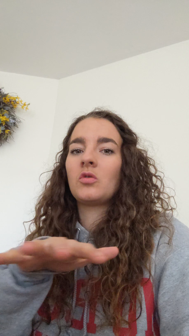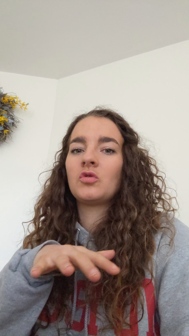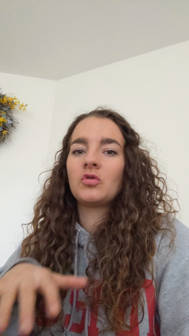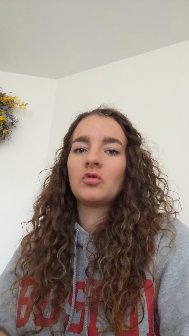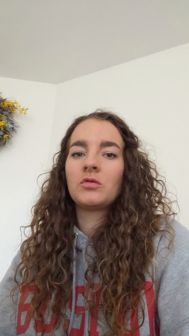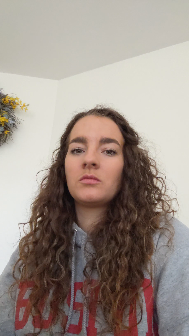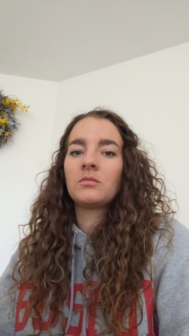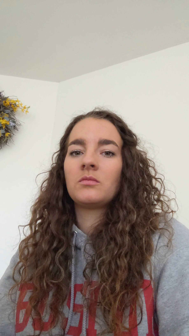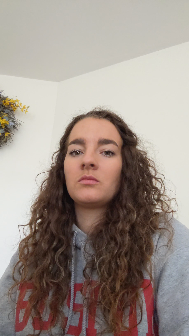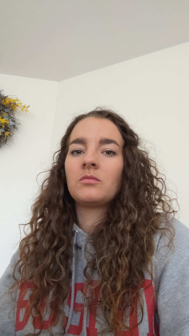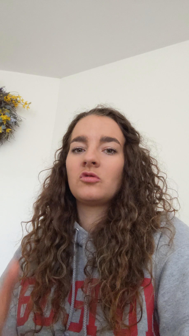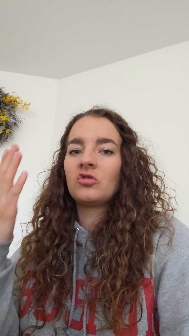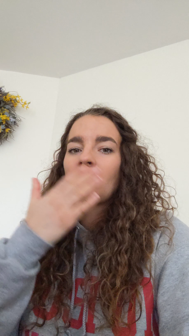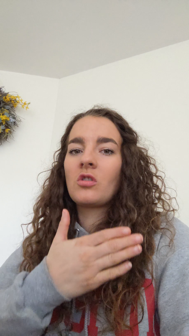dark